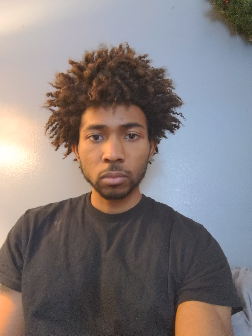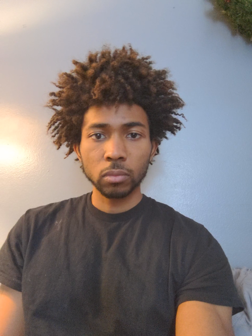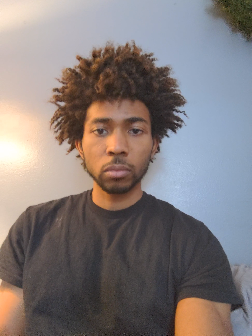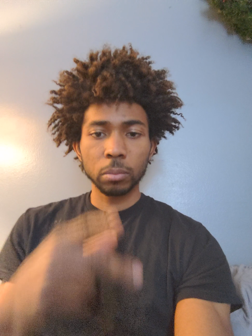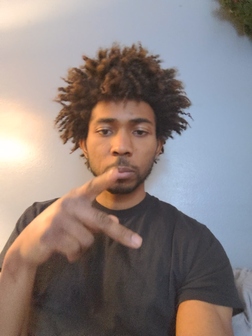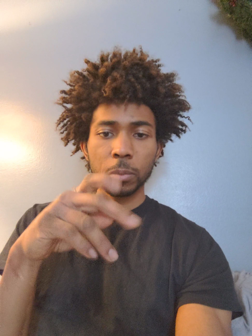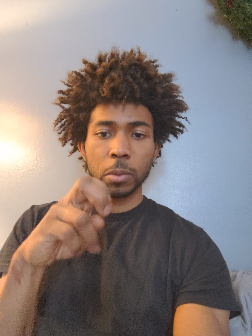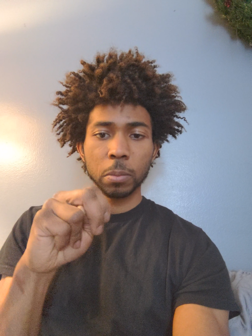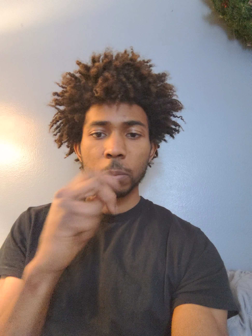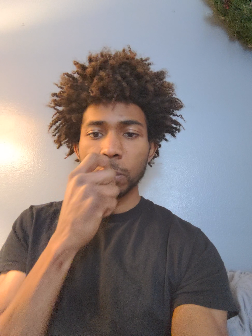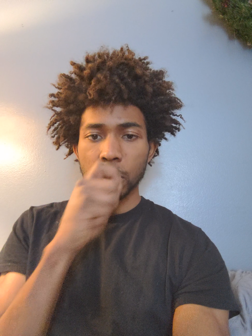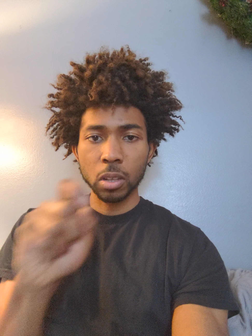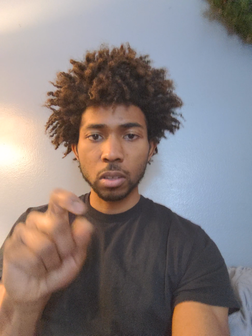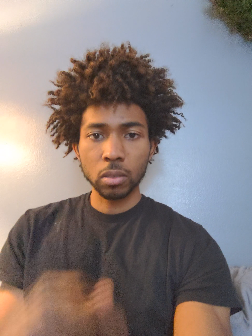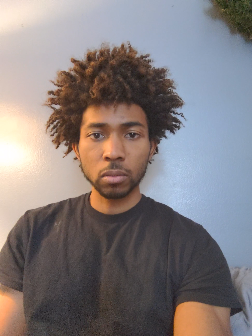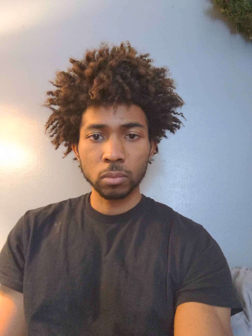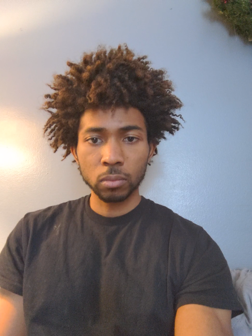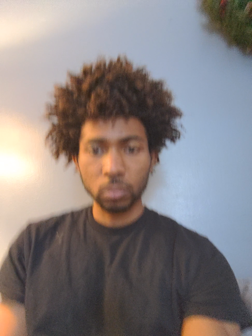pen